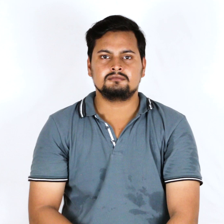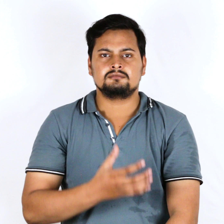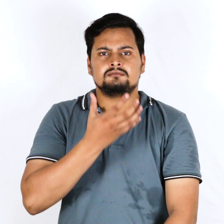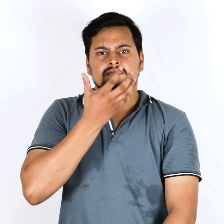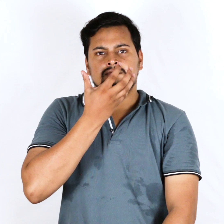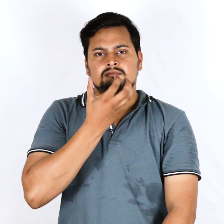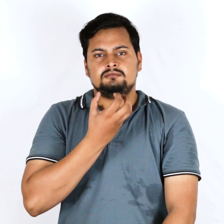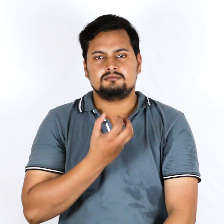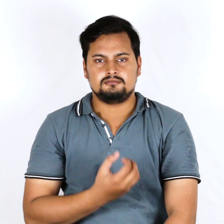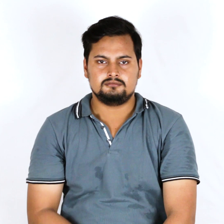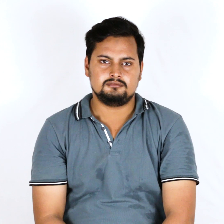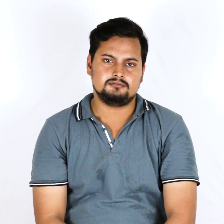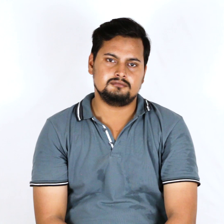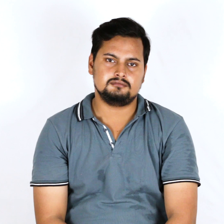sad